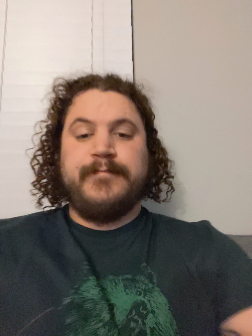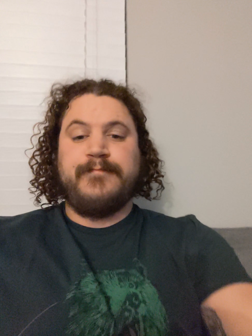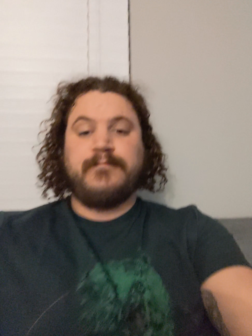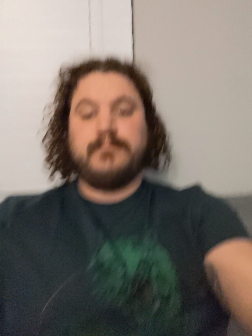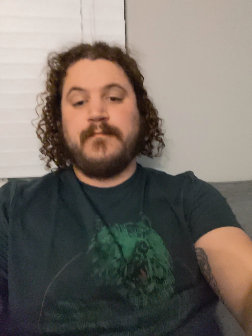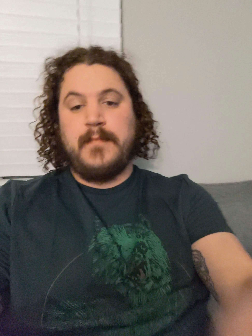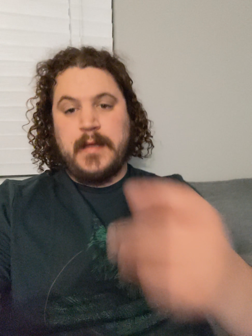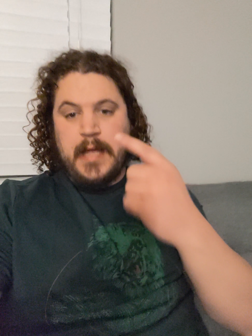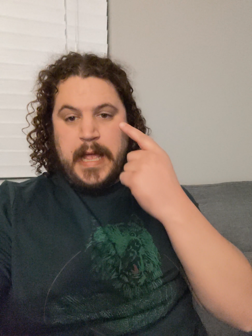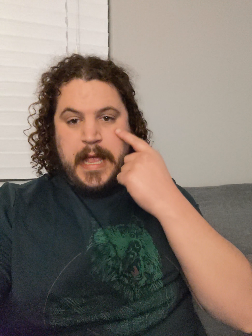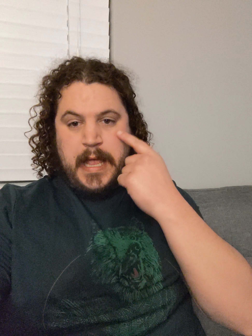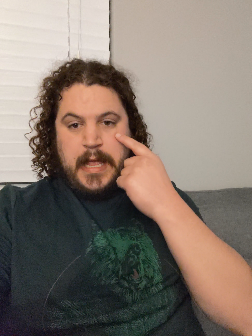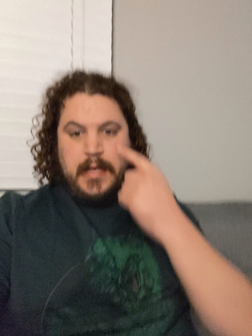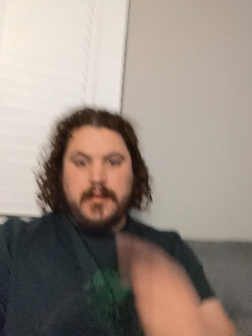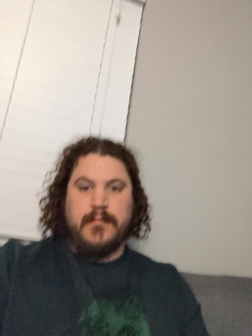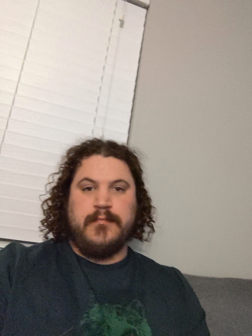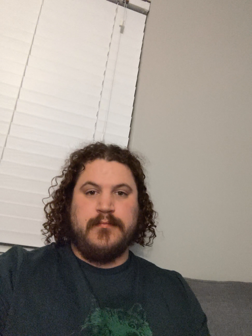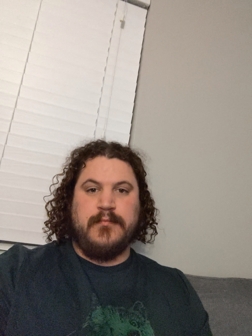eye